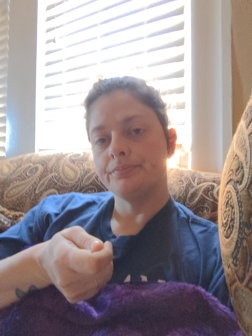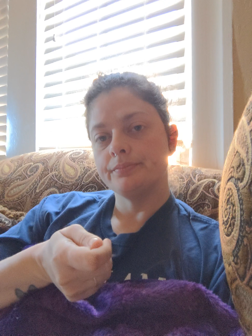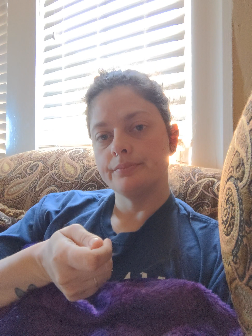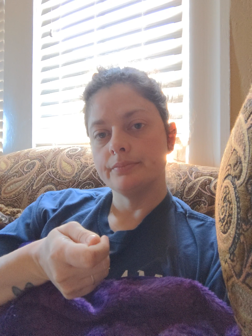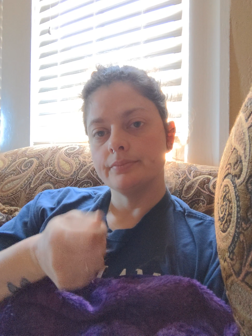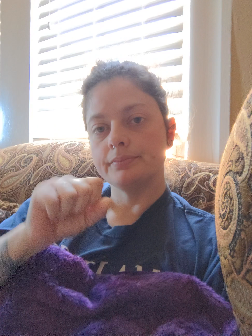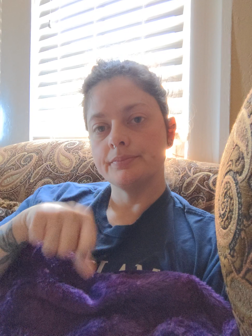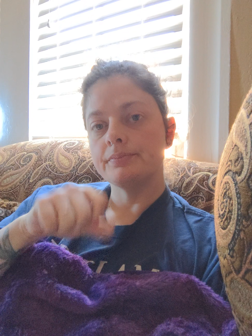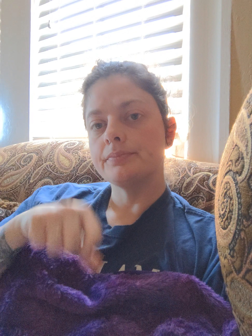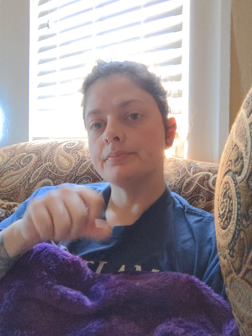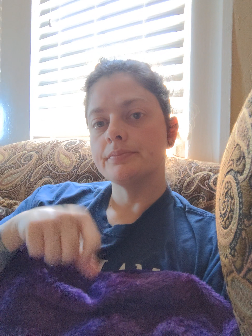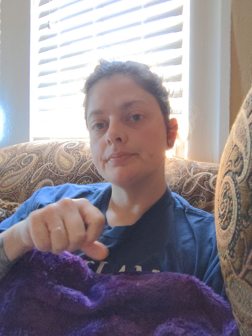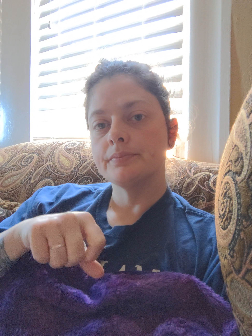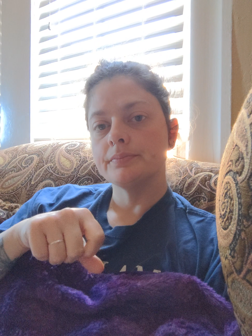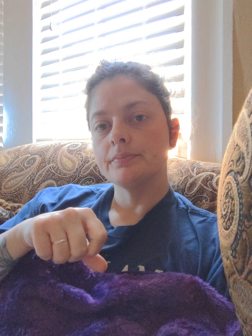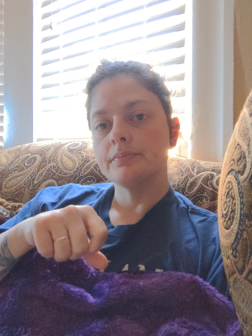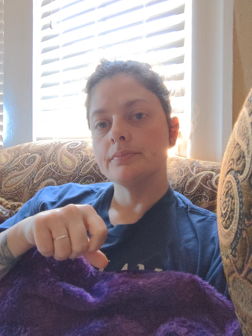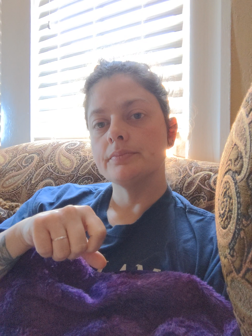yes